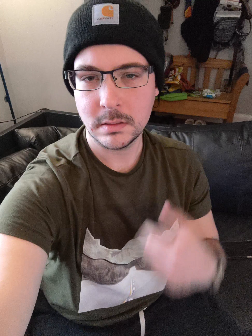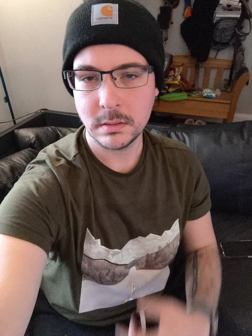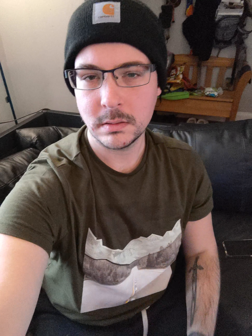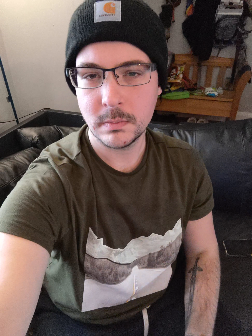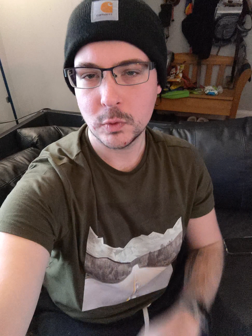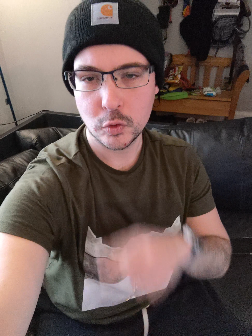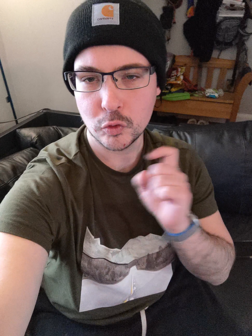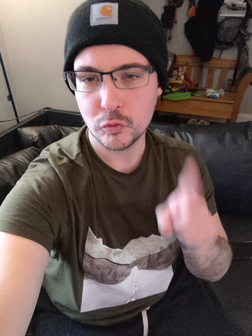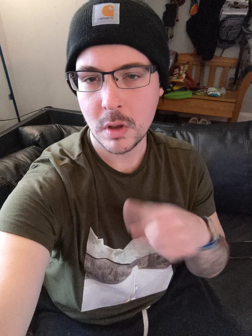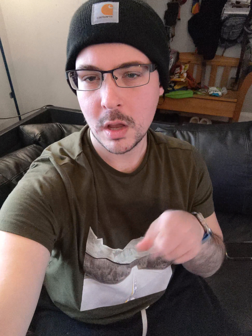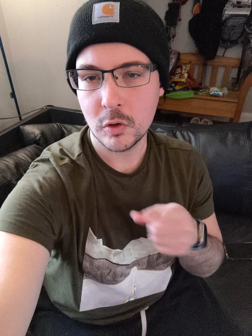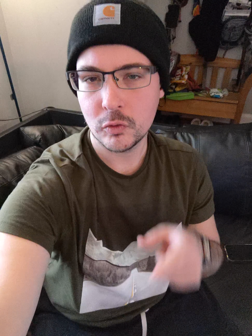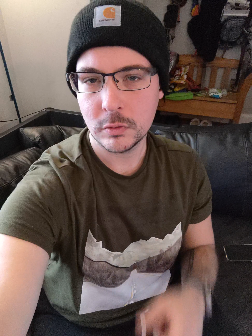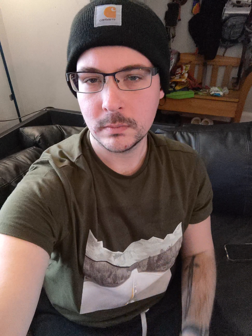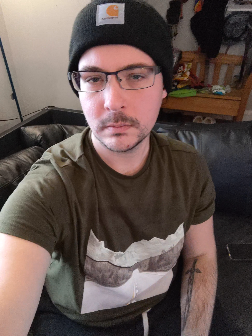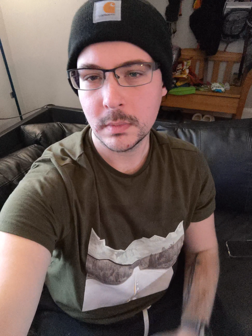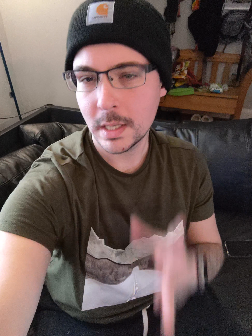dryer